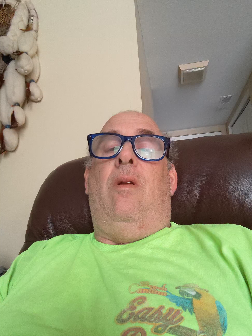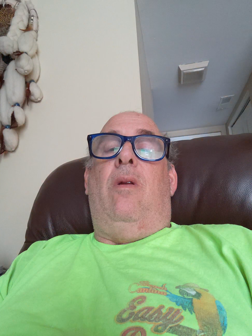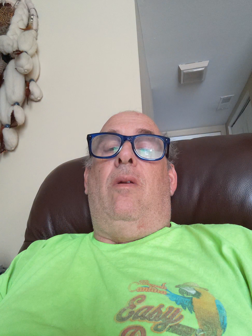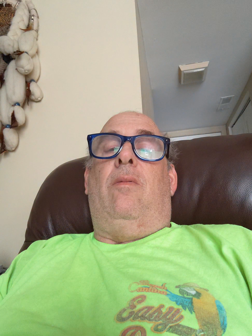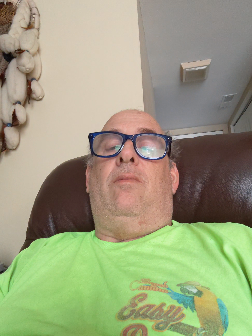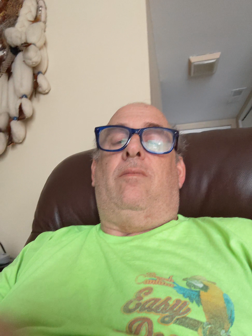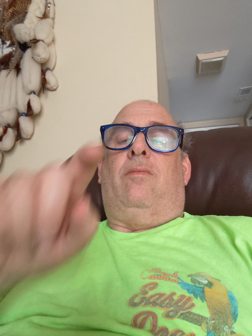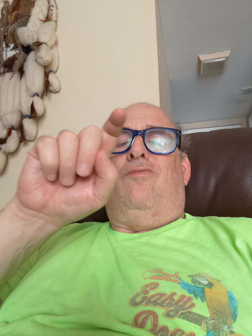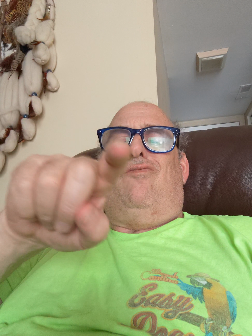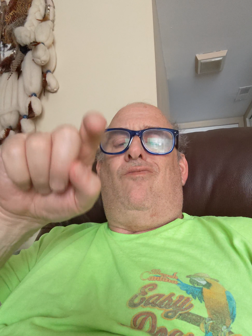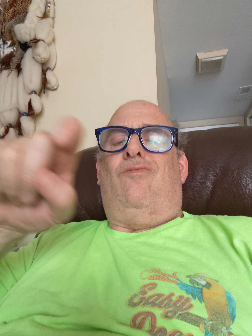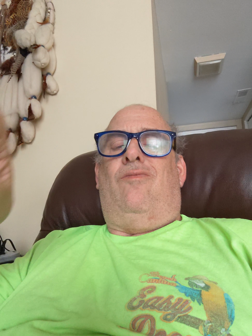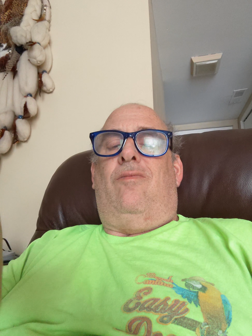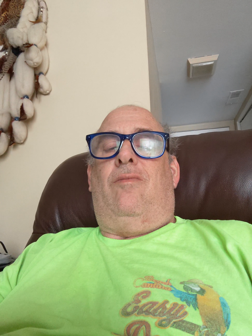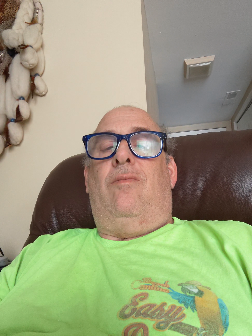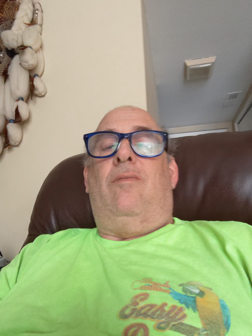closet